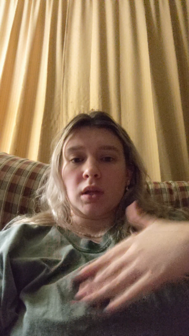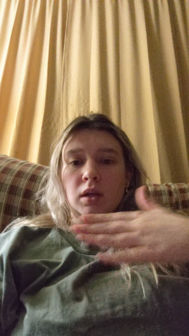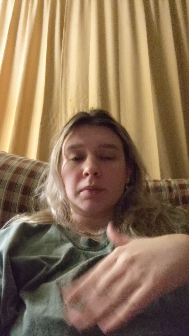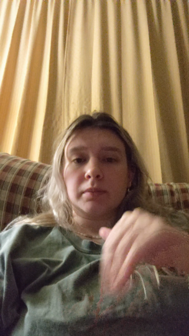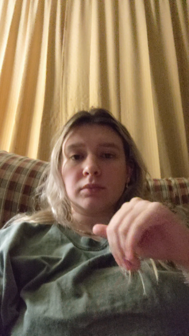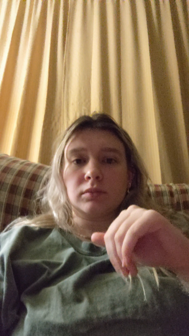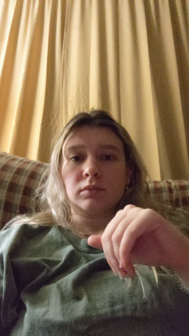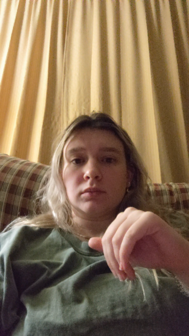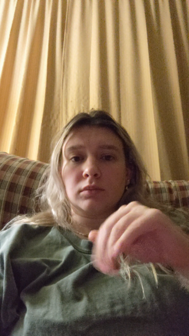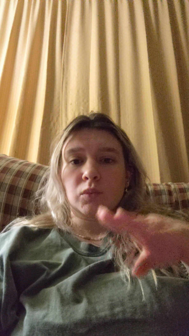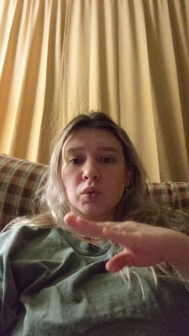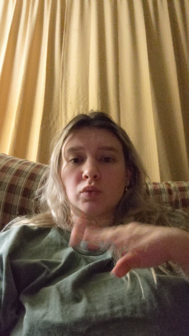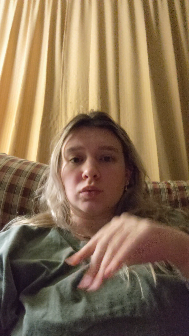boots